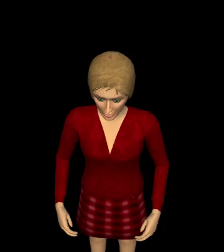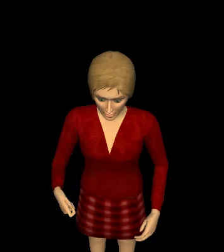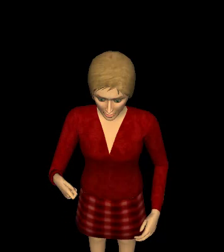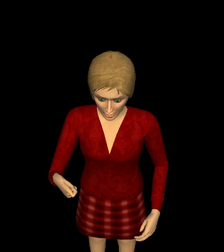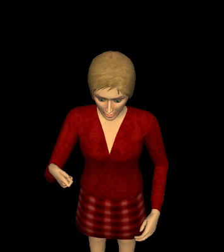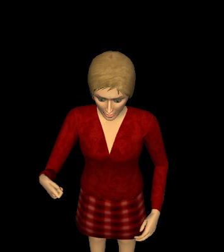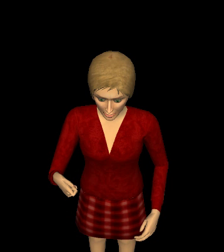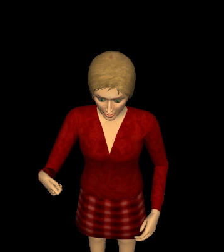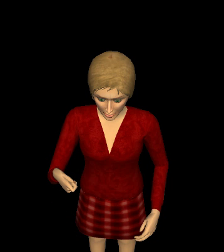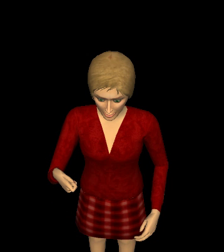مقلاة